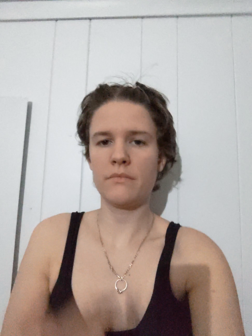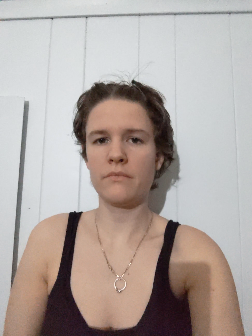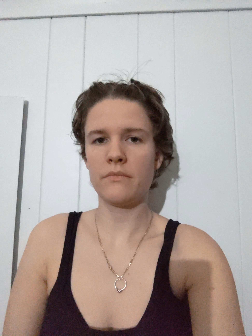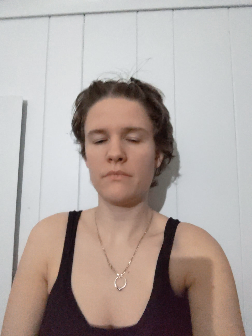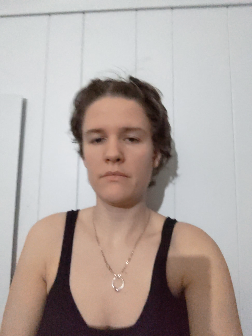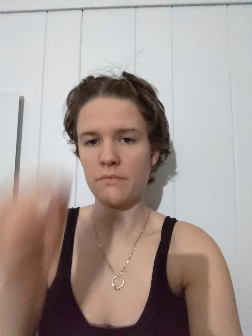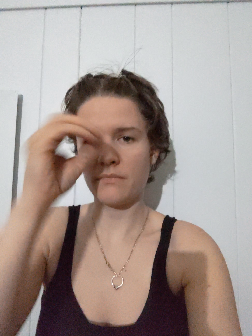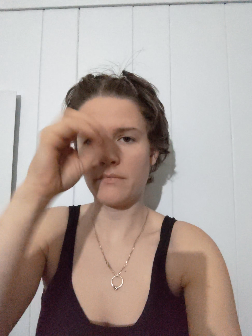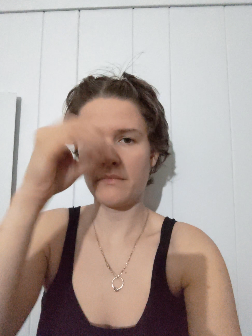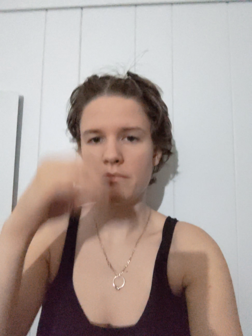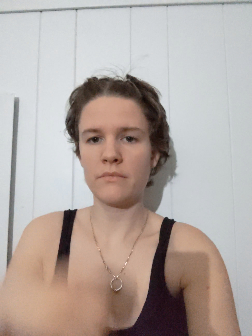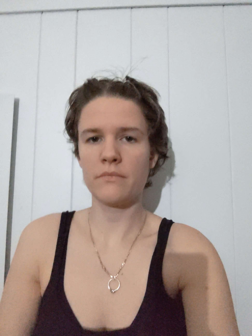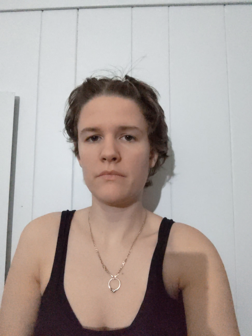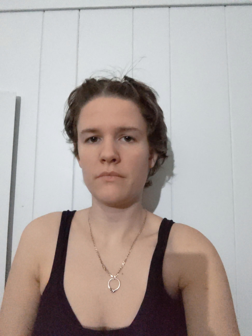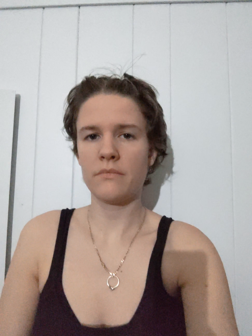owl